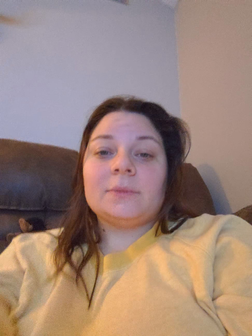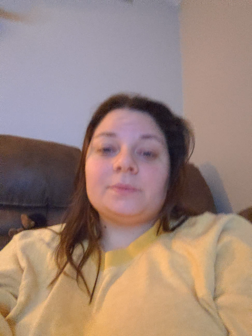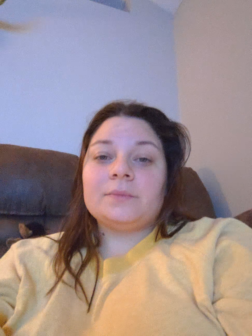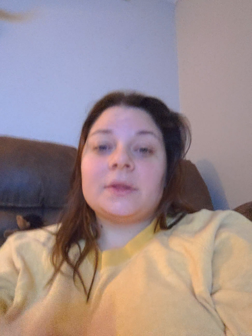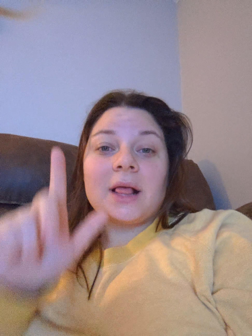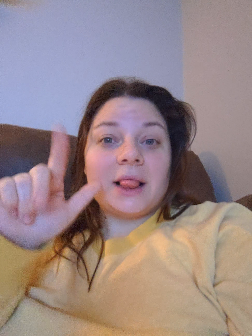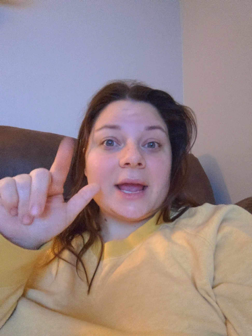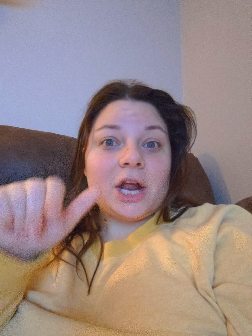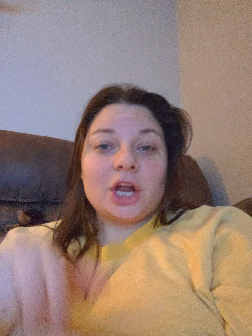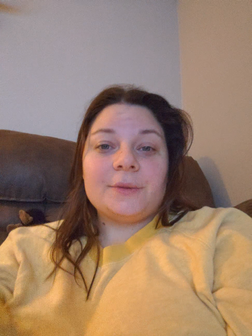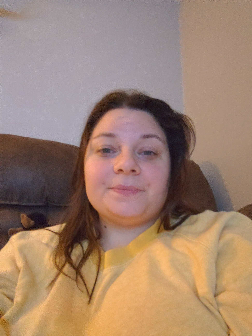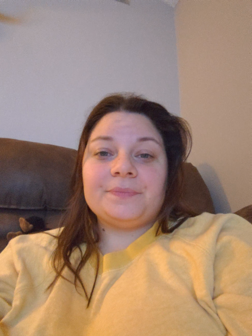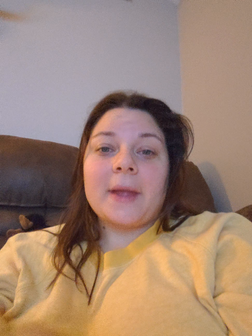later